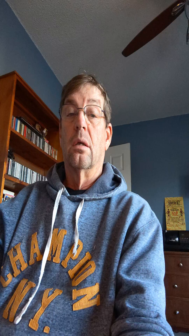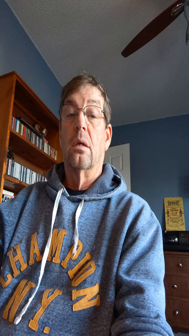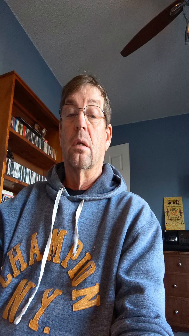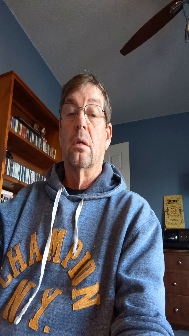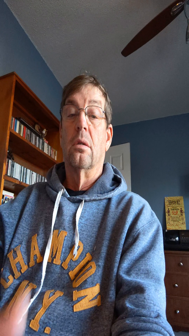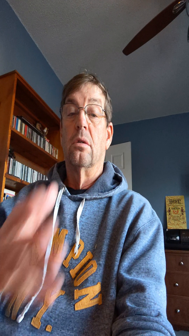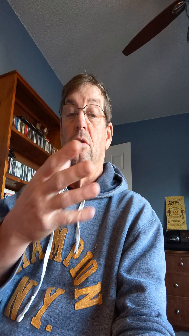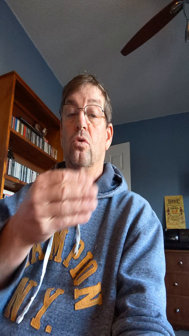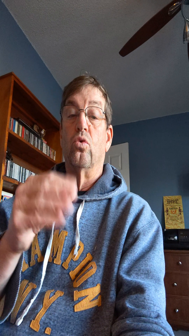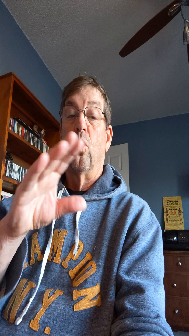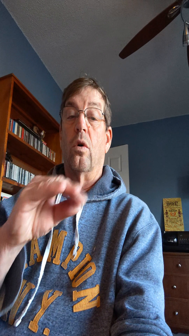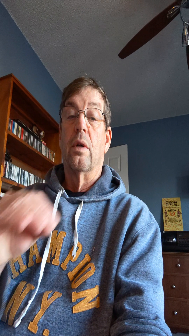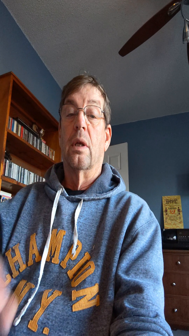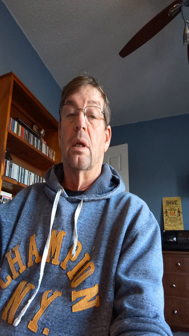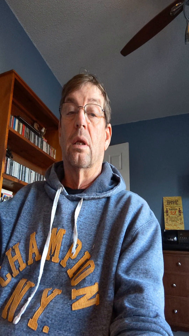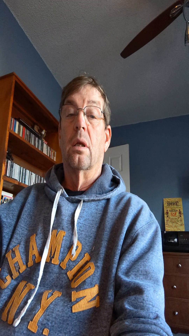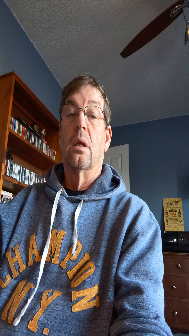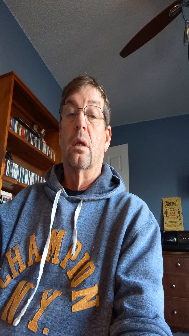story